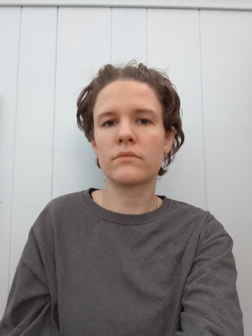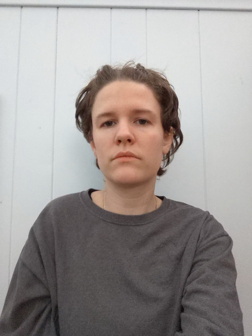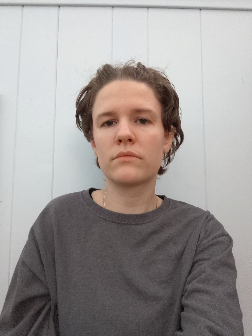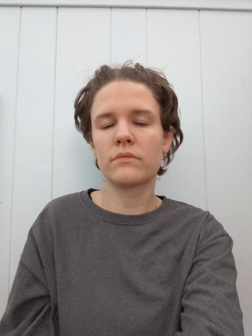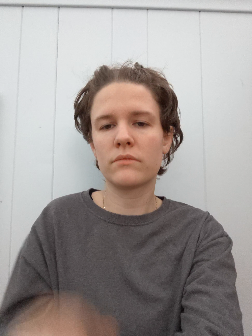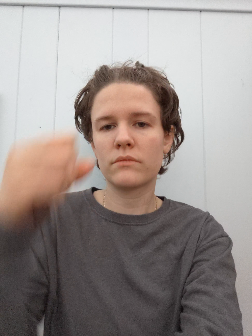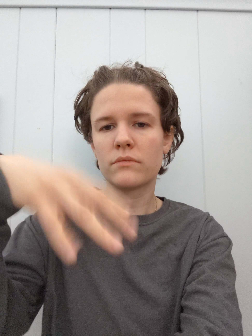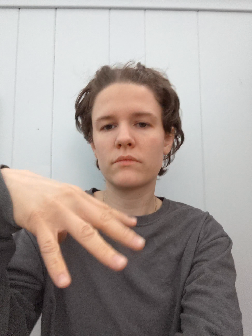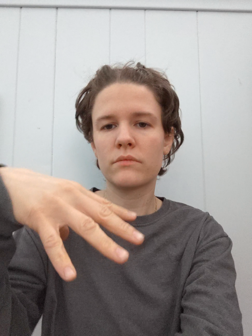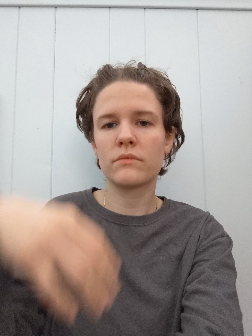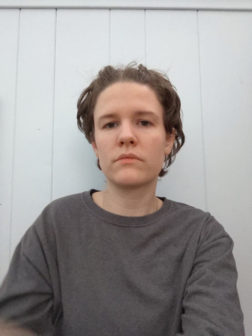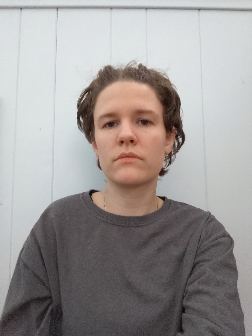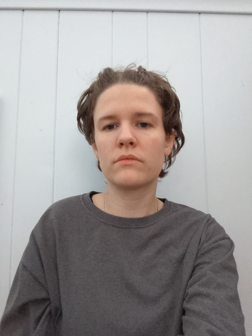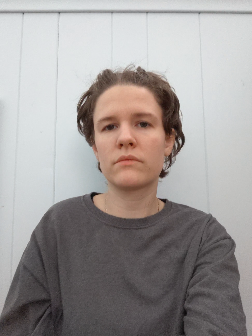drop